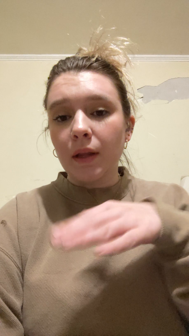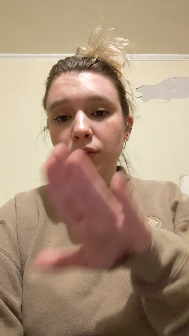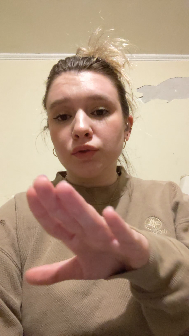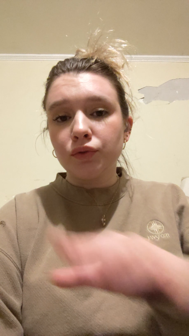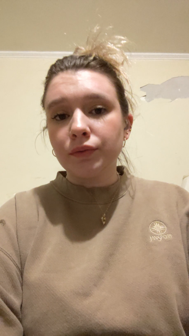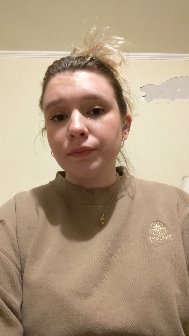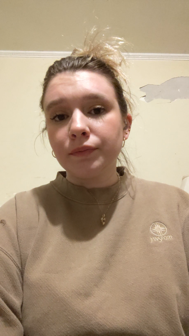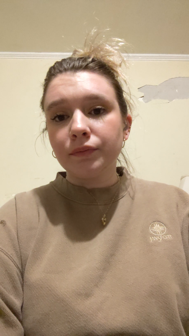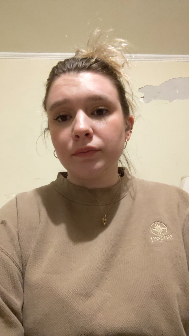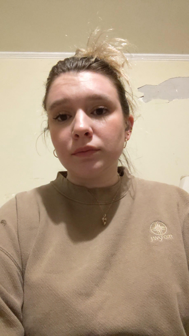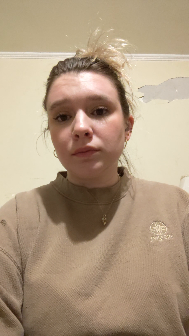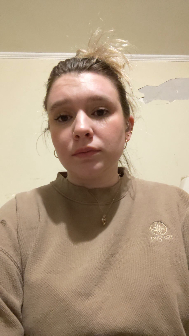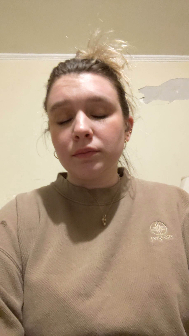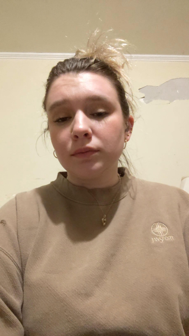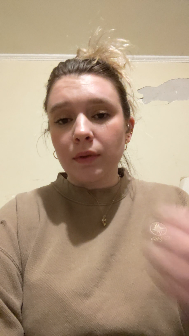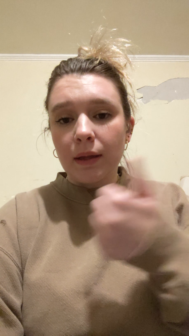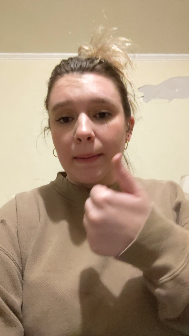game